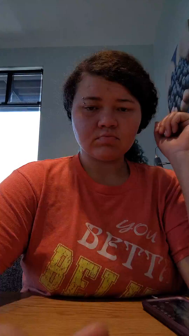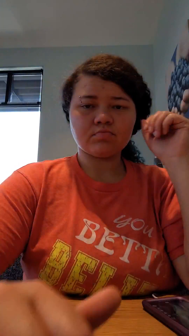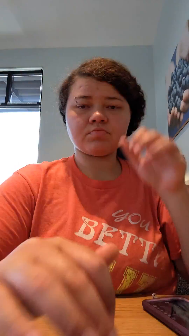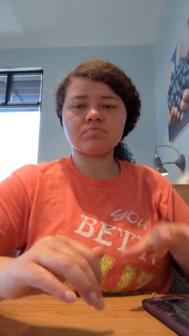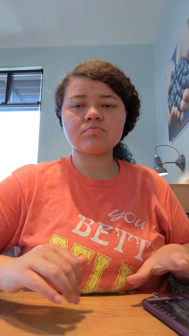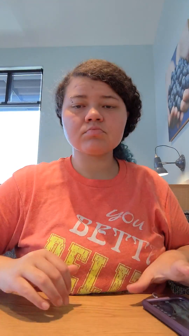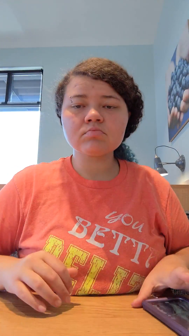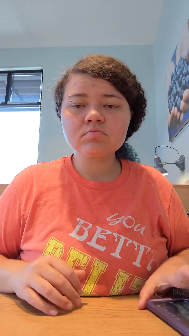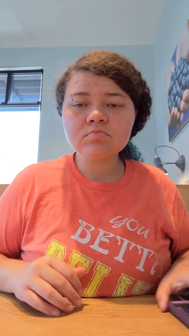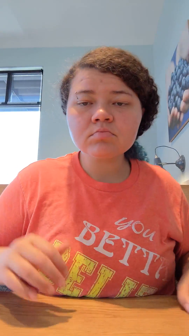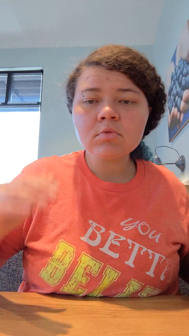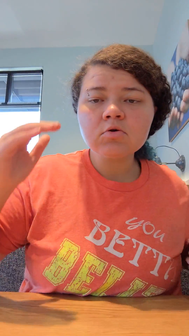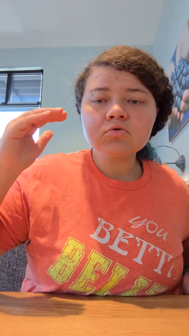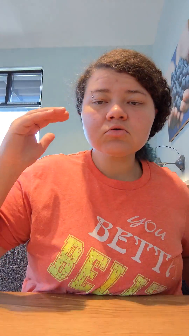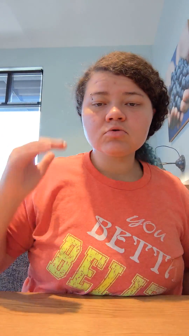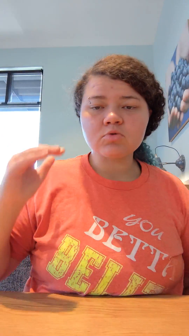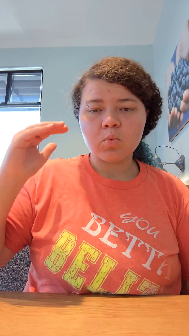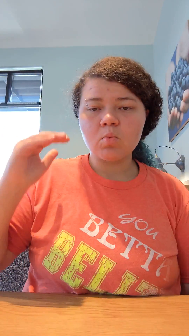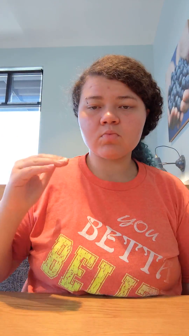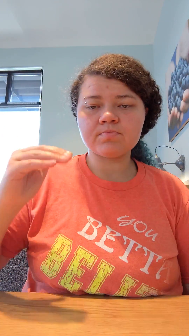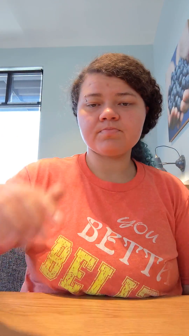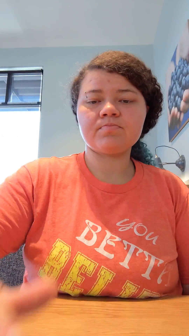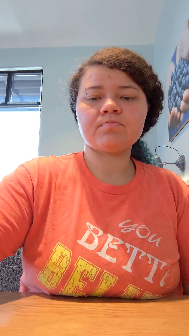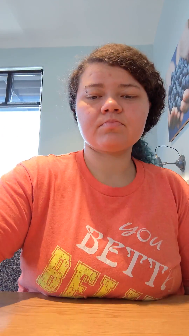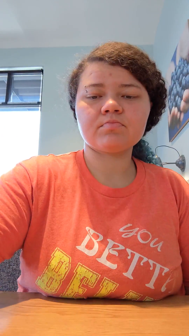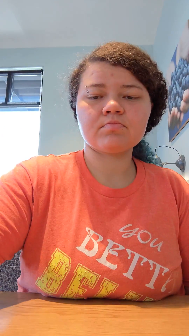short